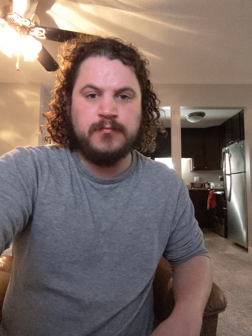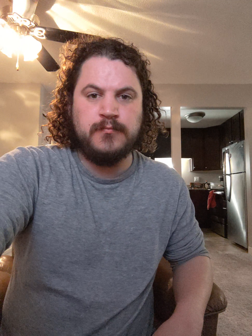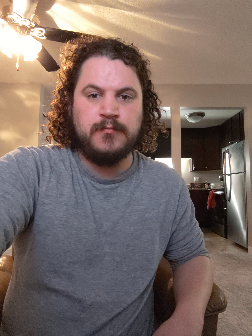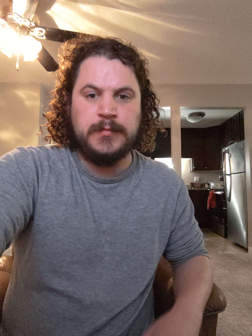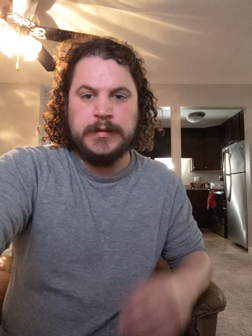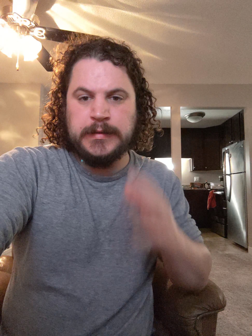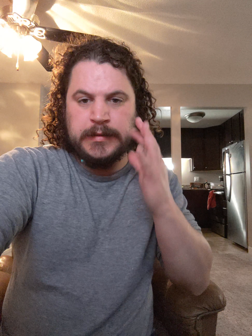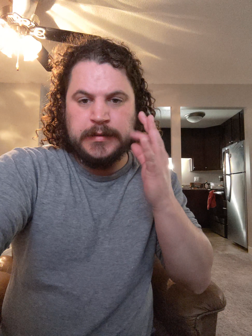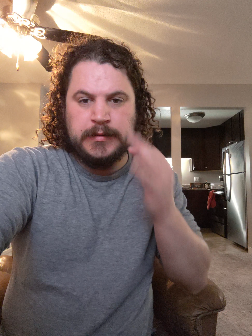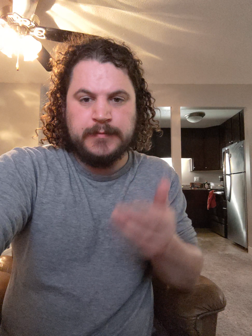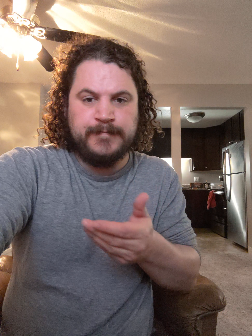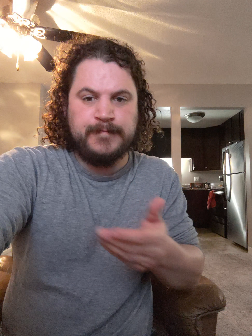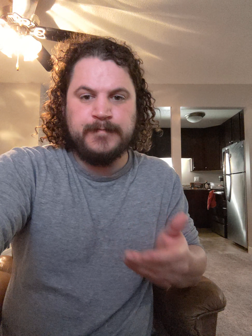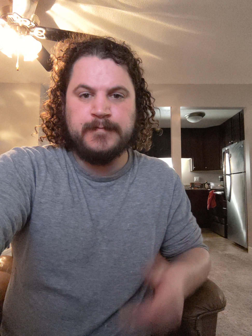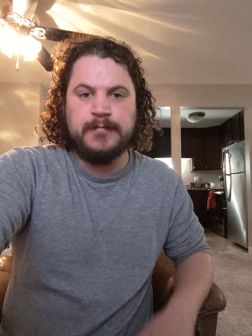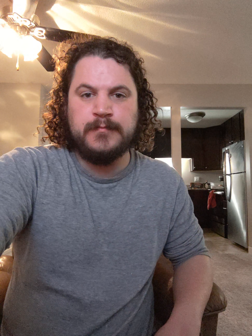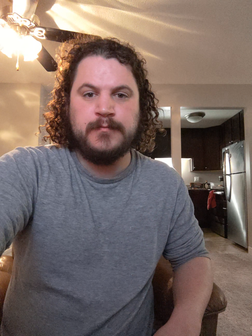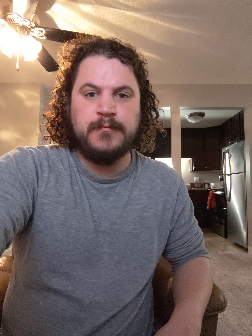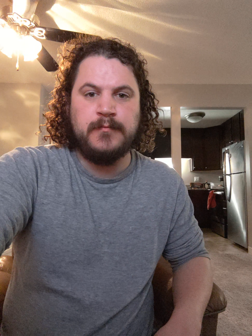kitty